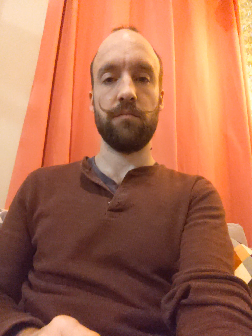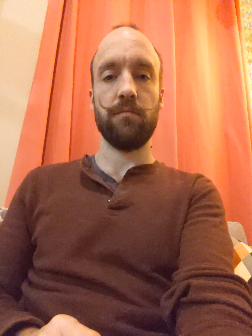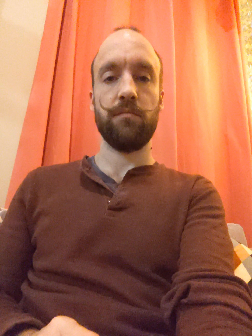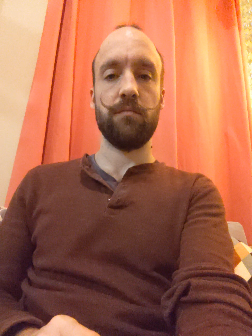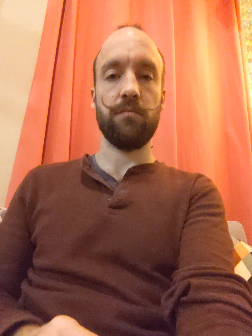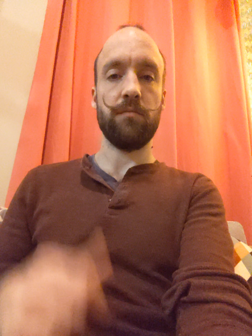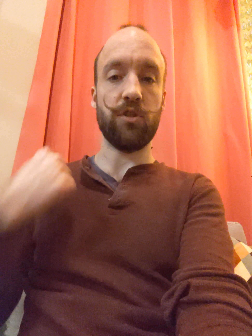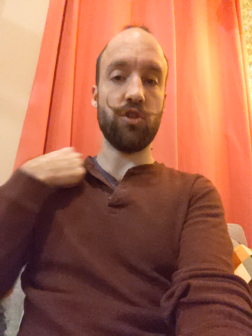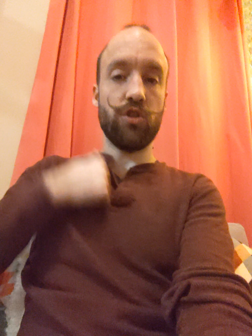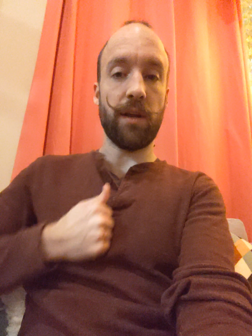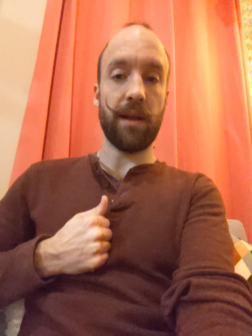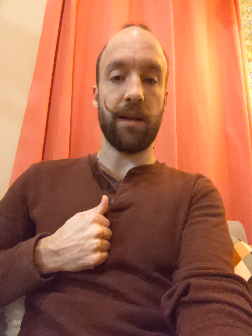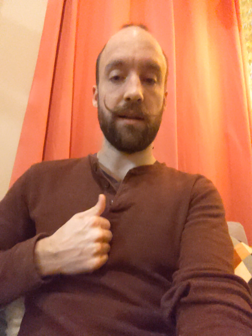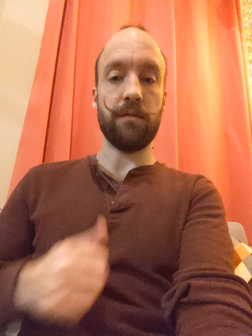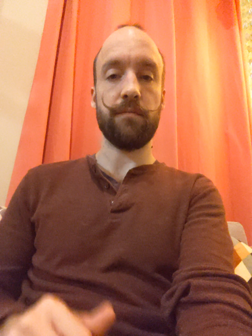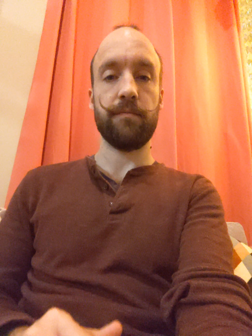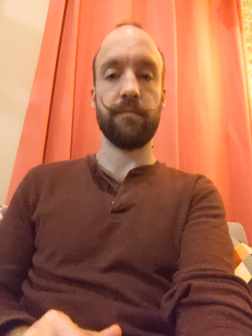jacket